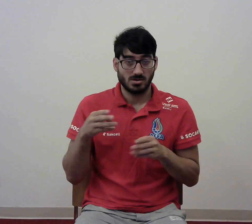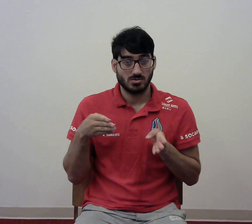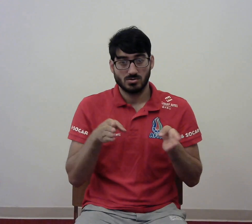yol